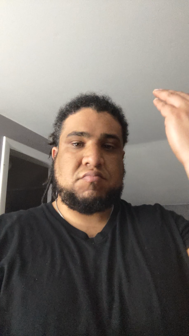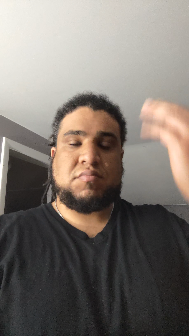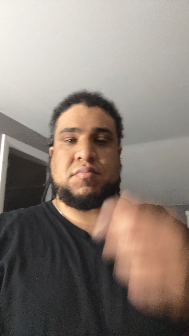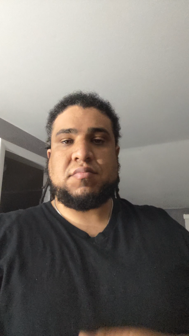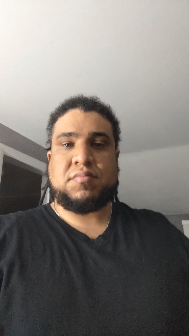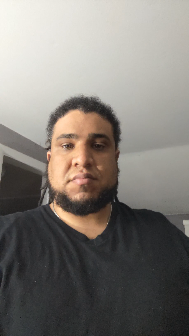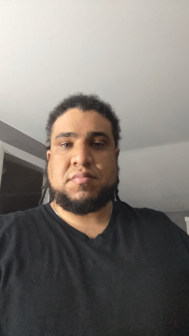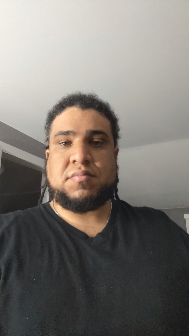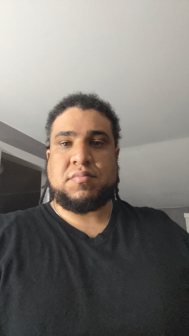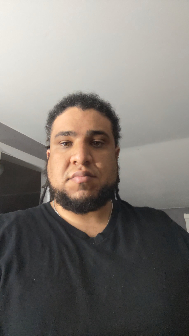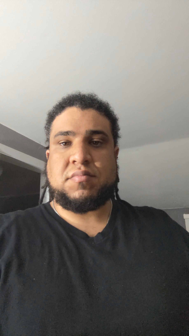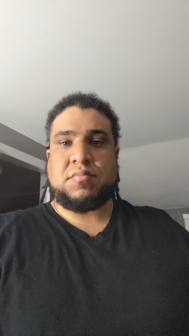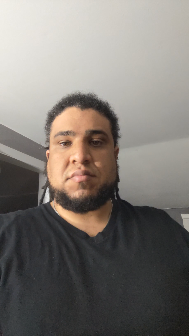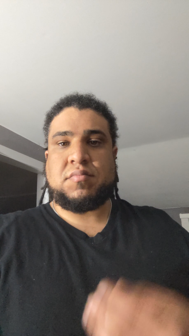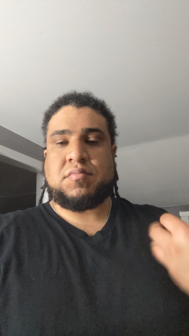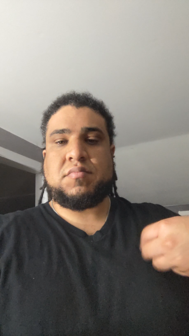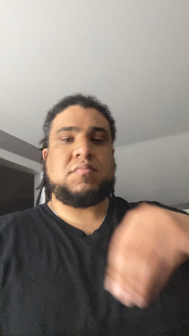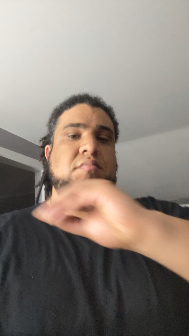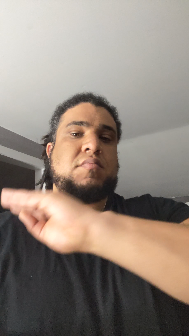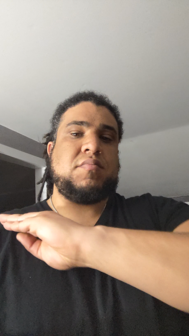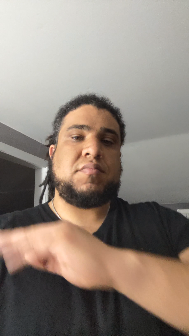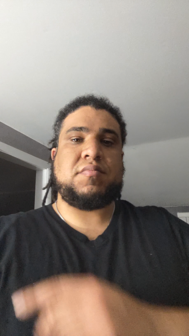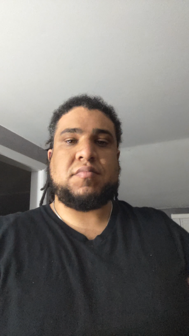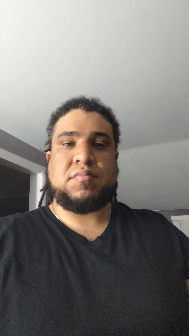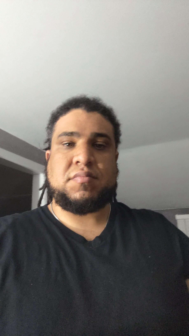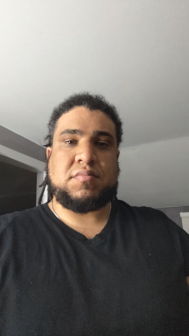scarf